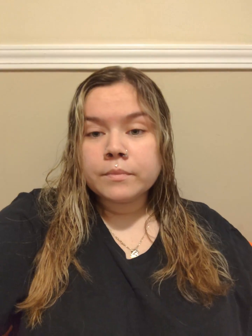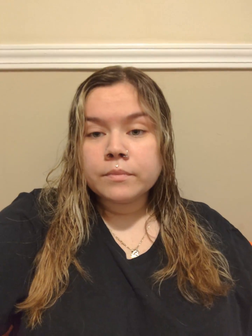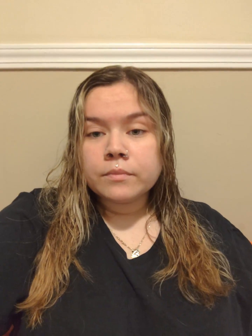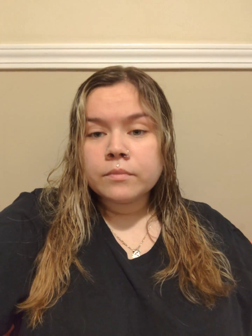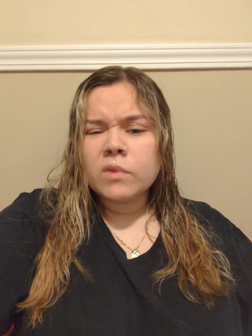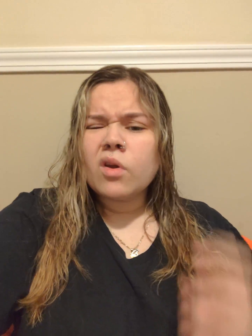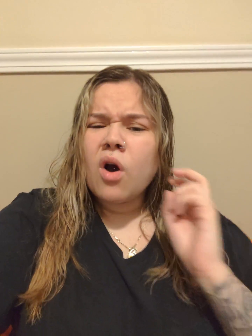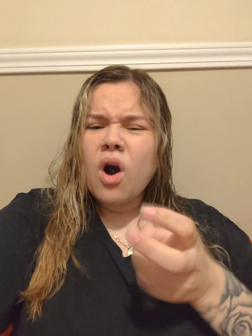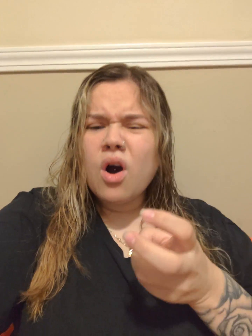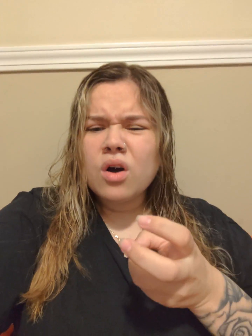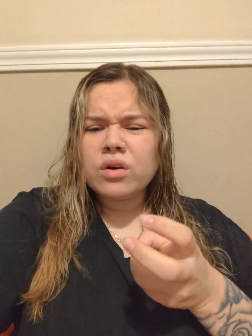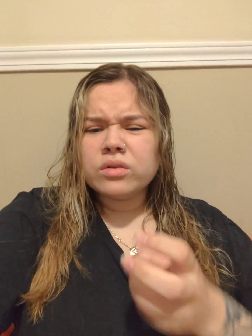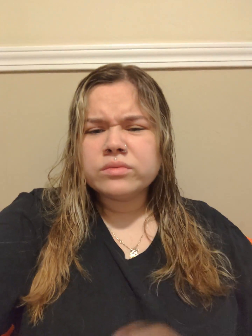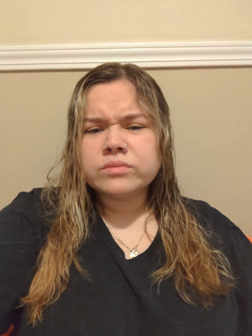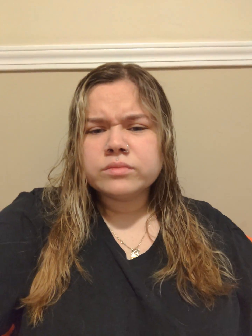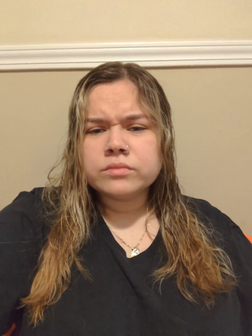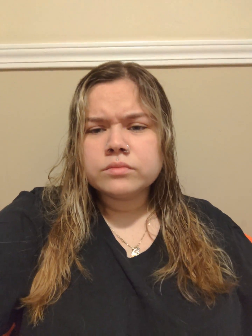hard